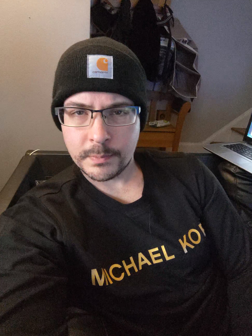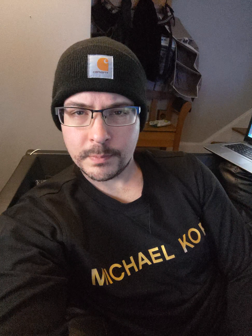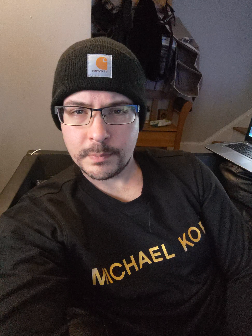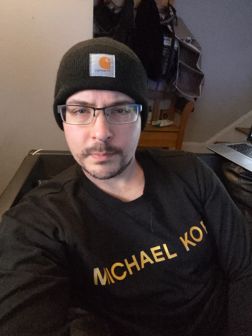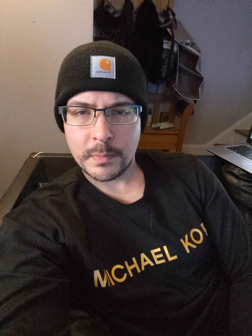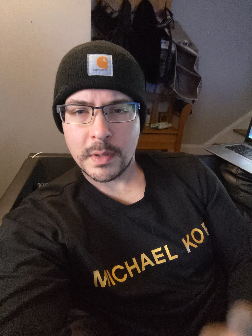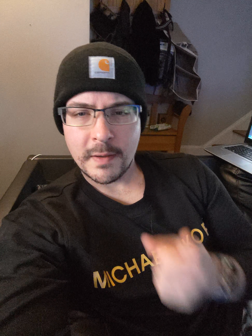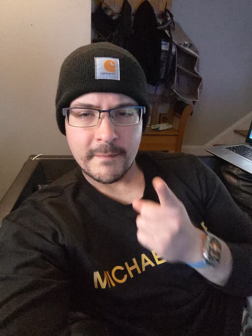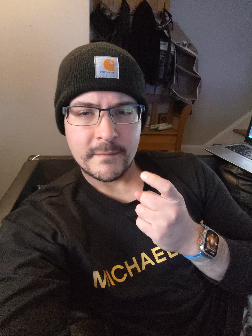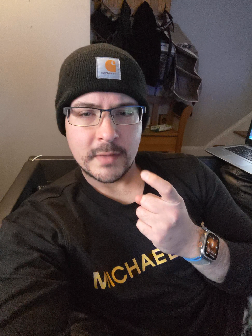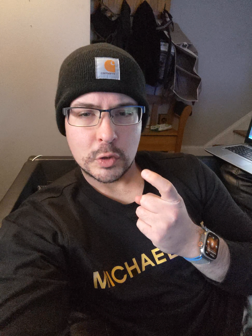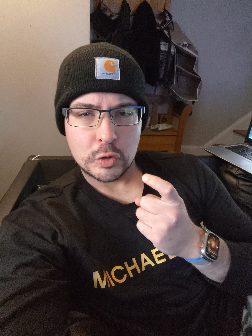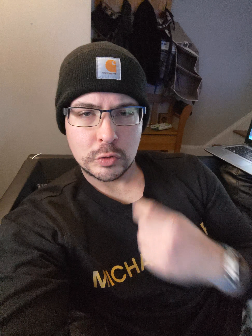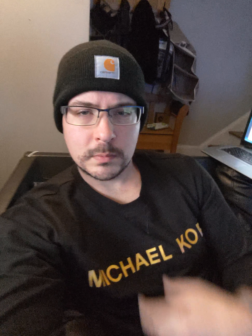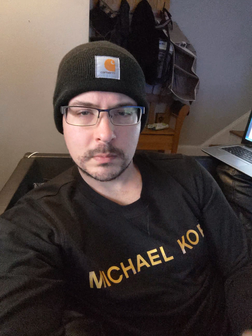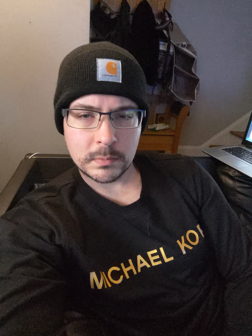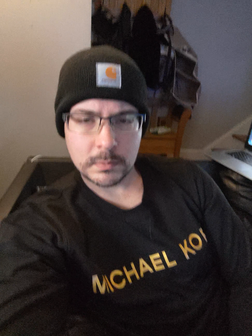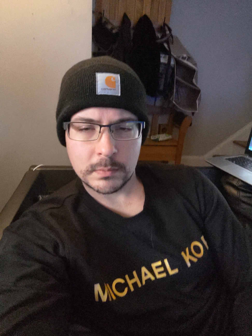finger